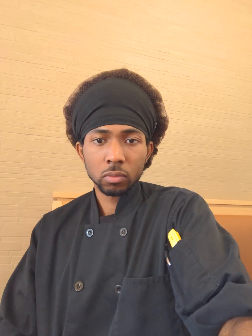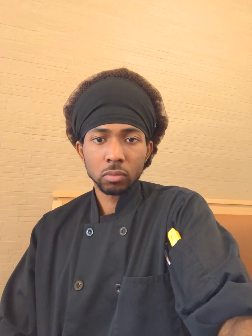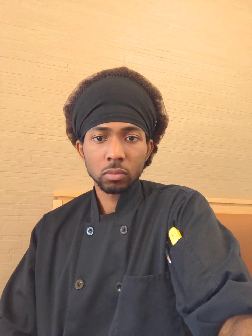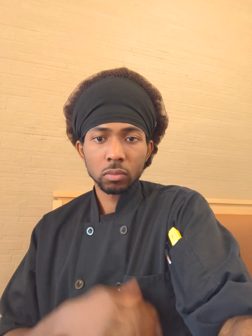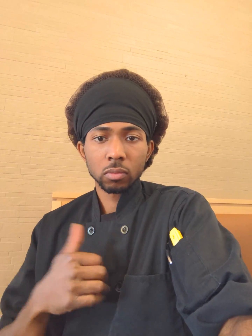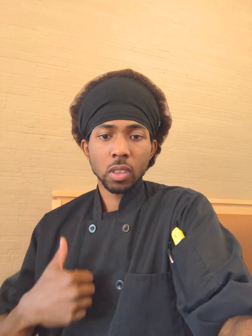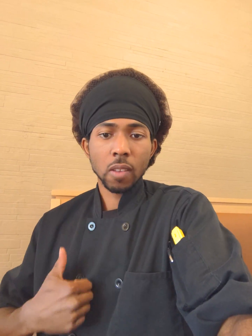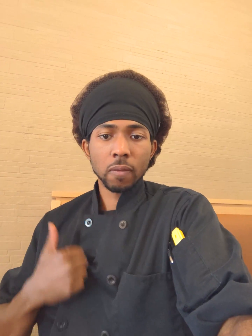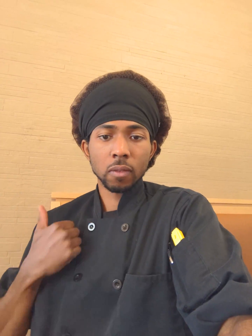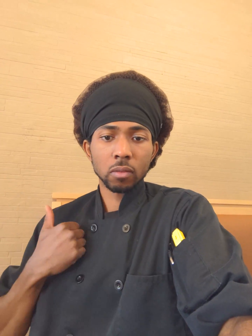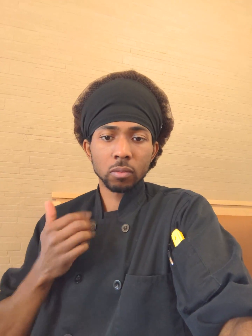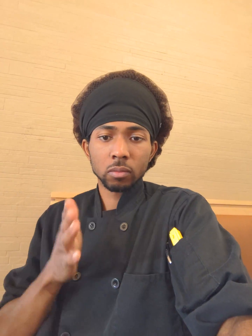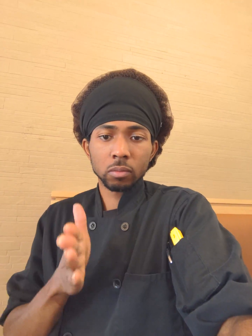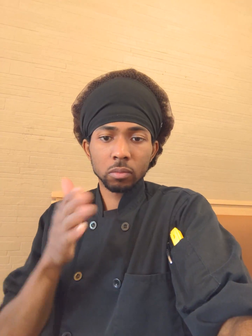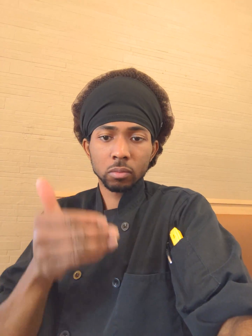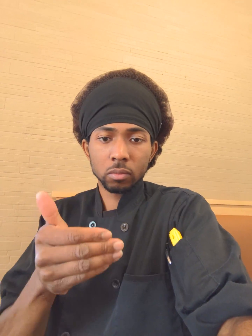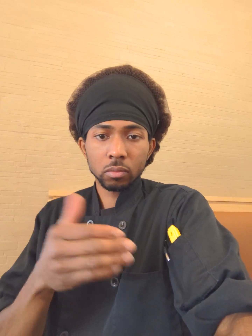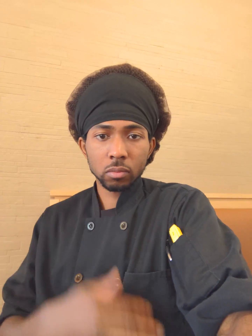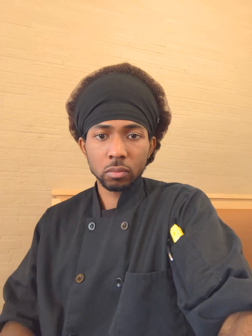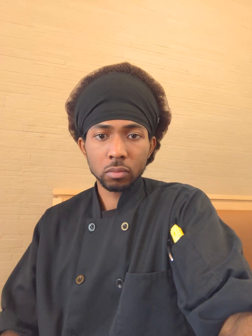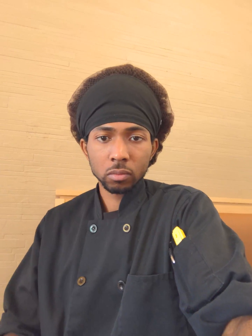living room